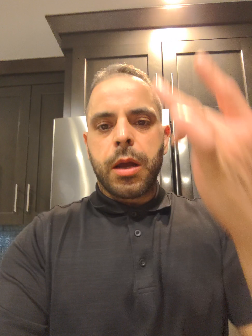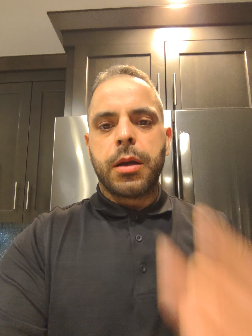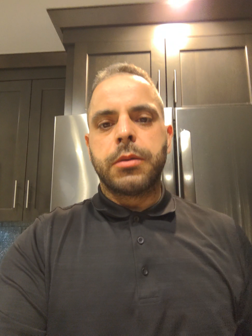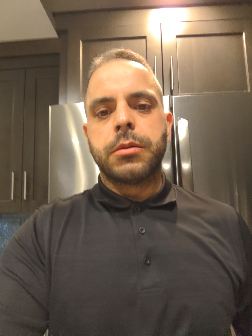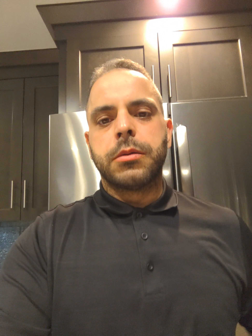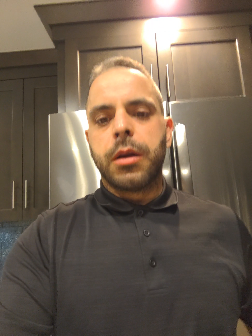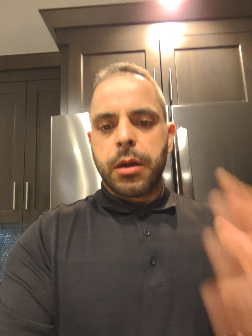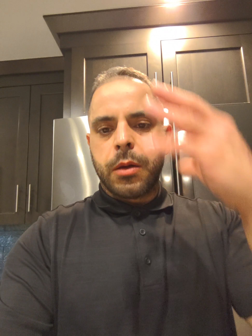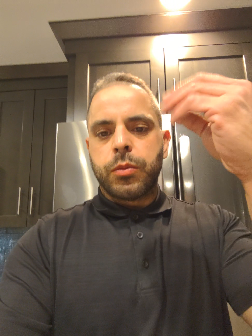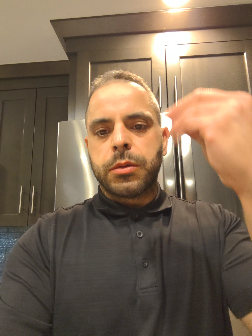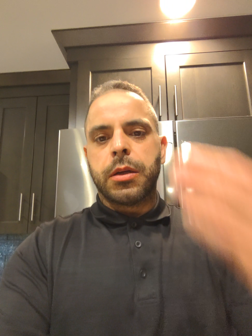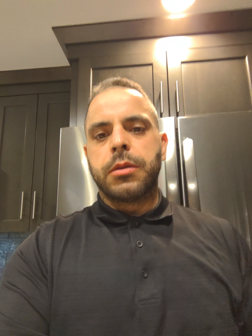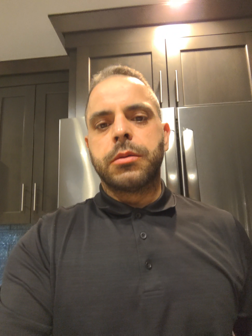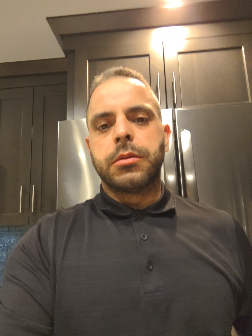outside